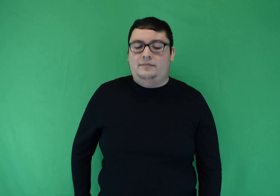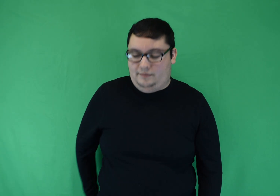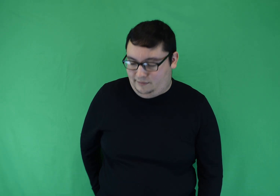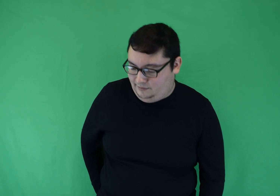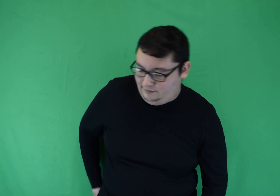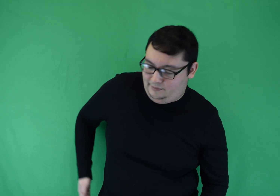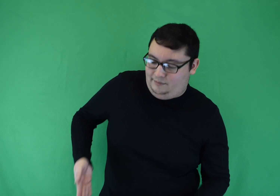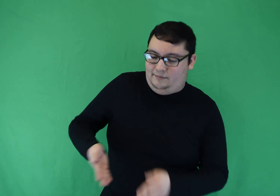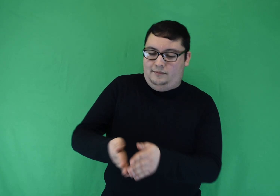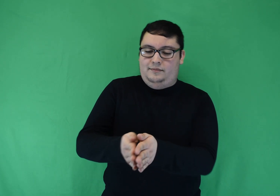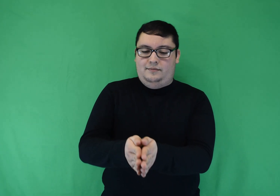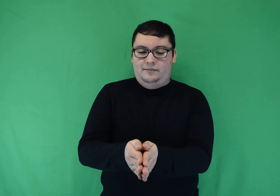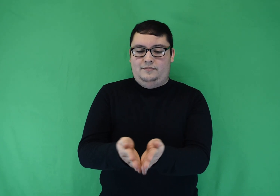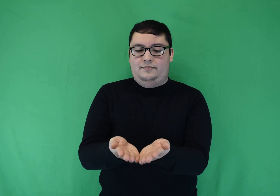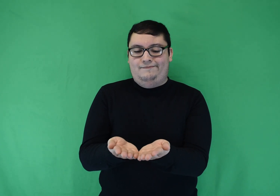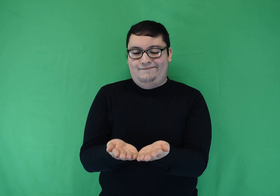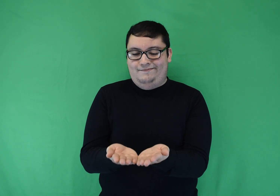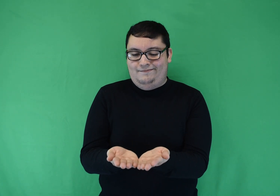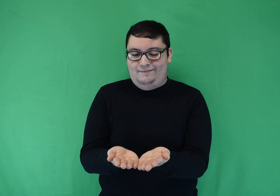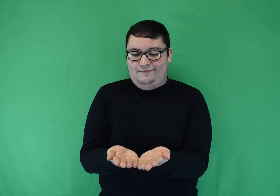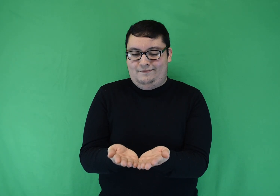cartera